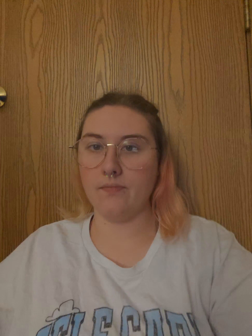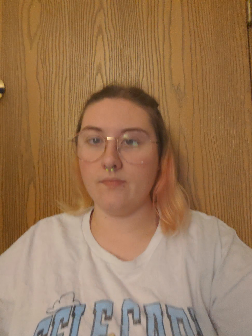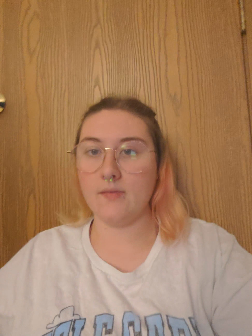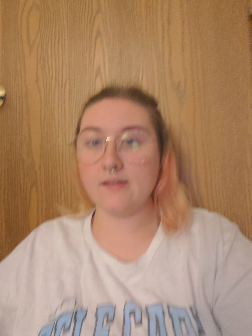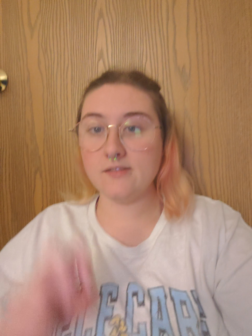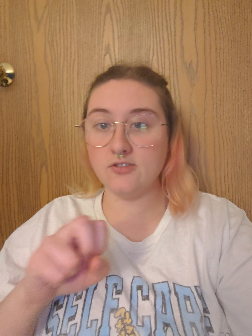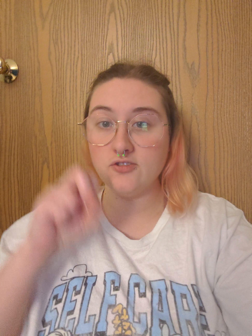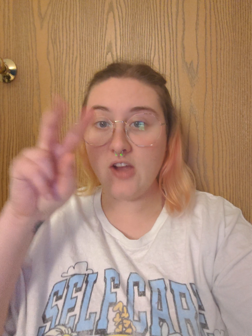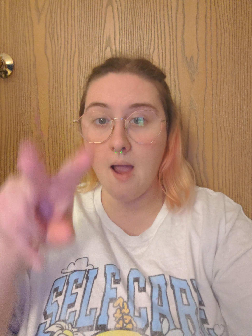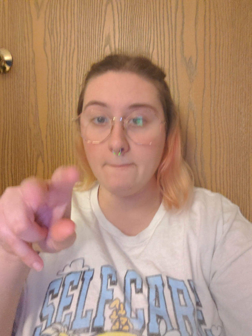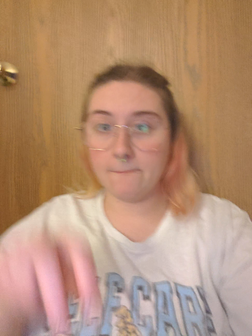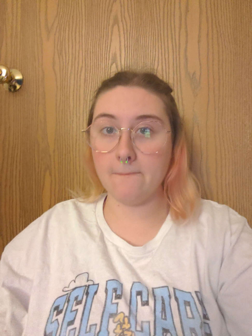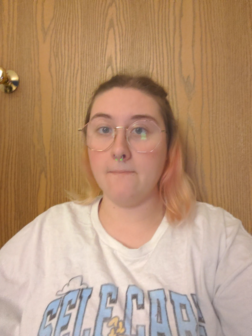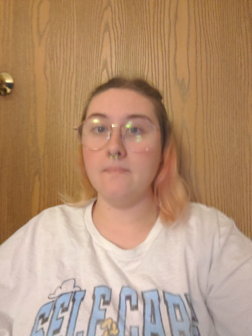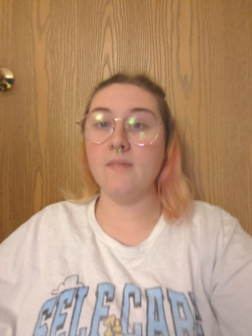jump